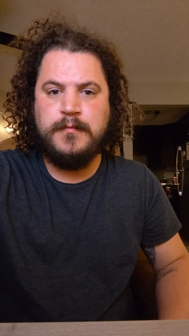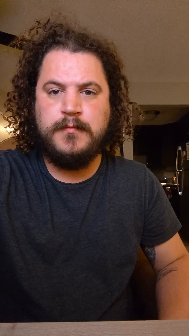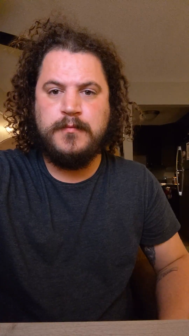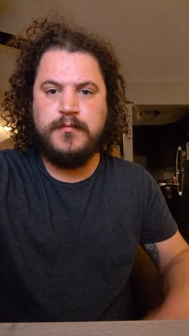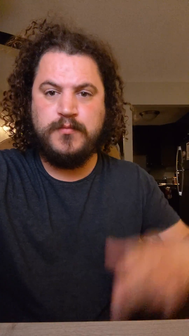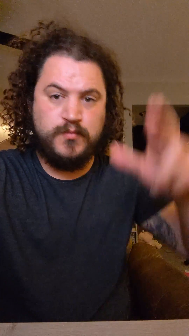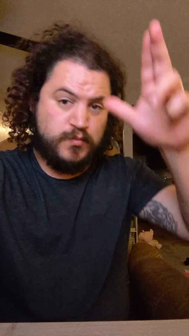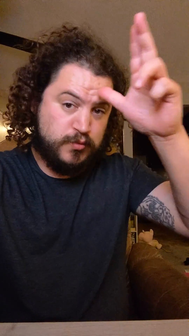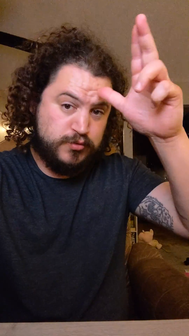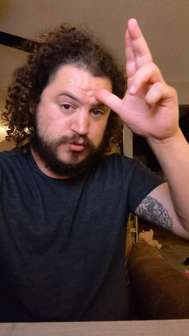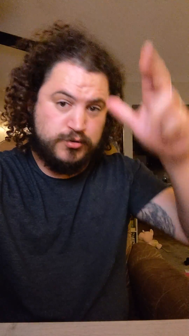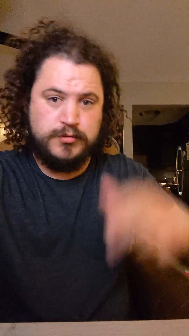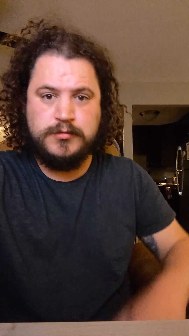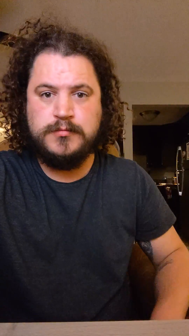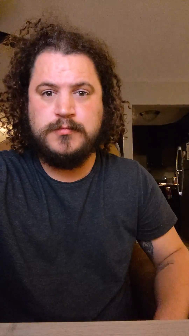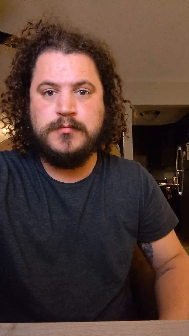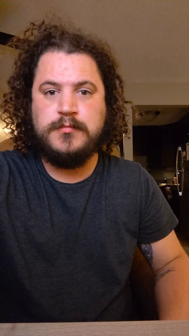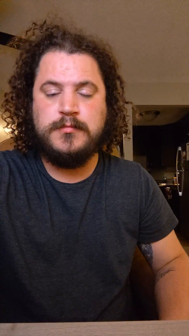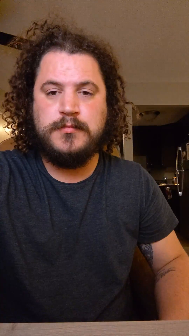rooster